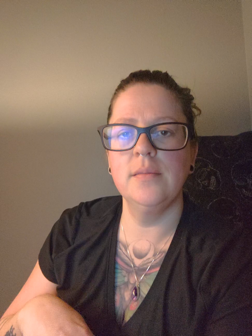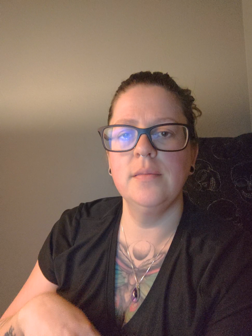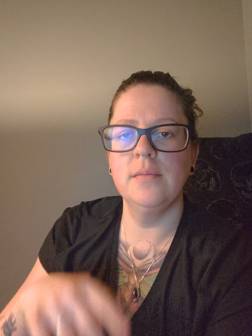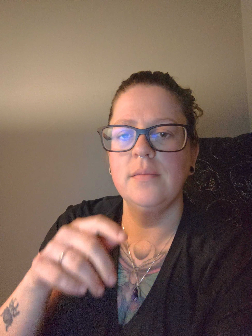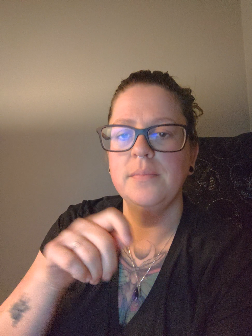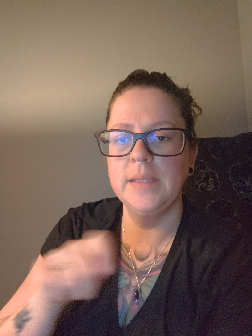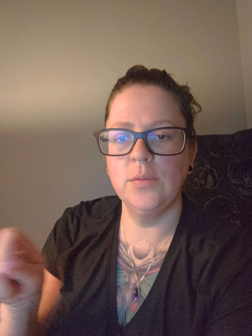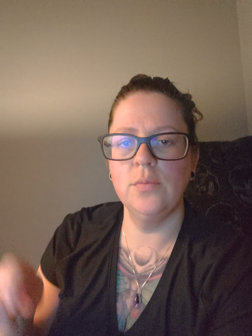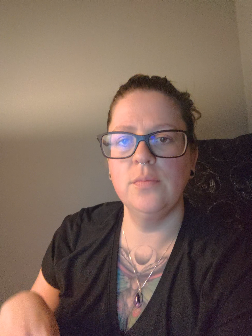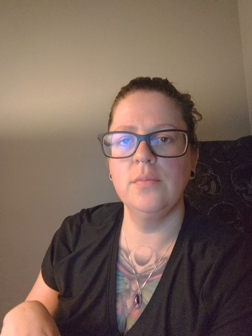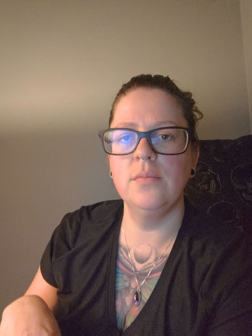pencil